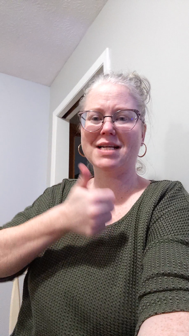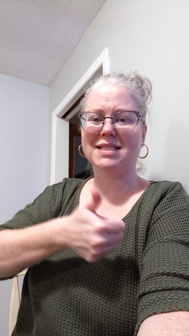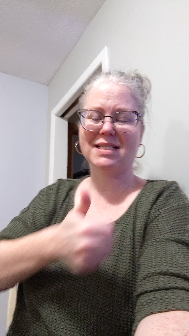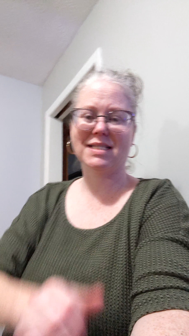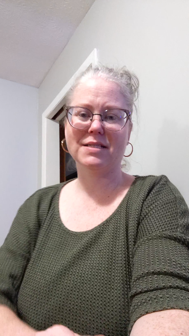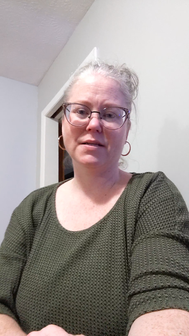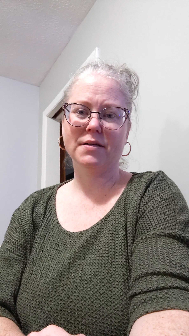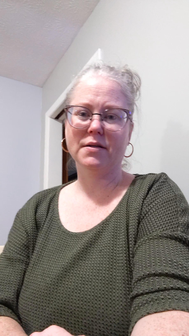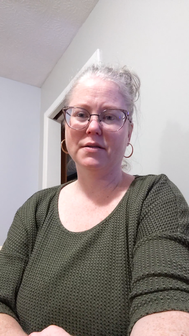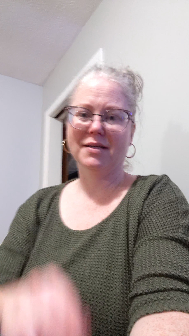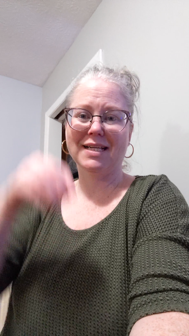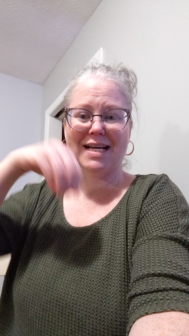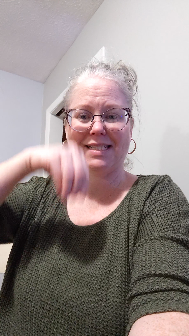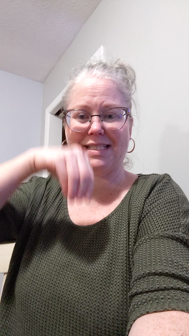inside